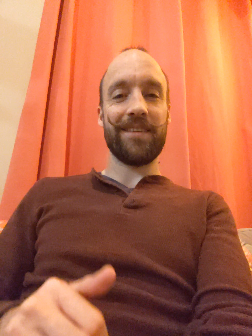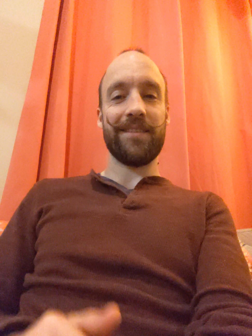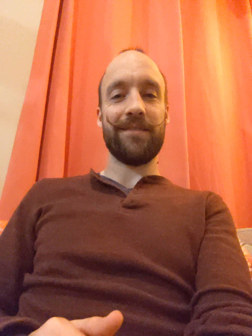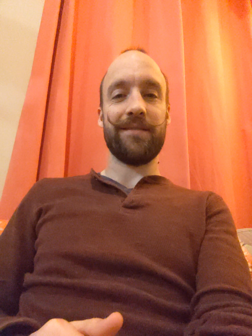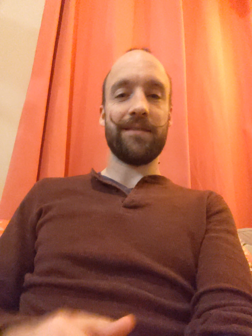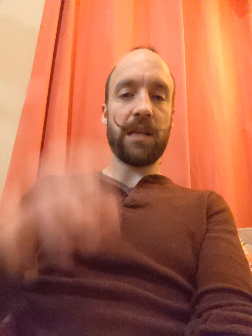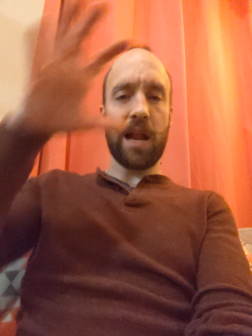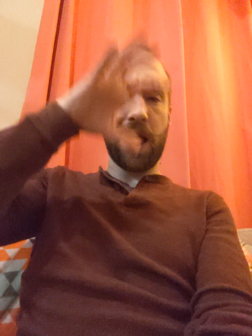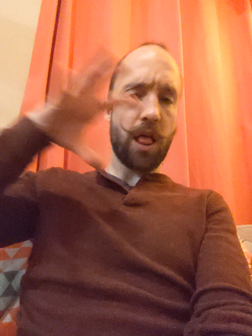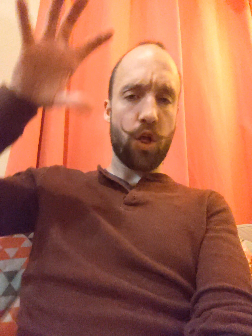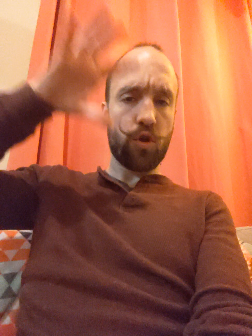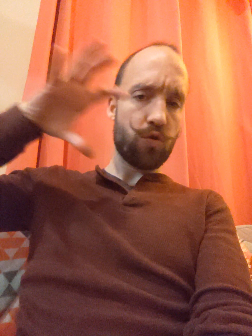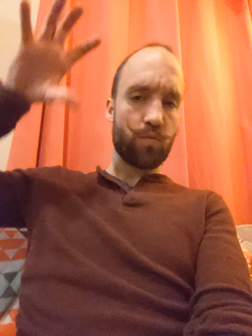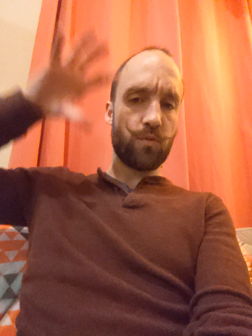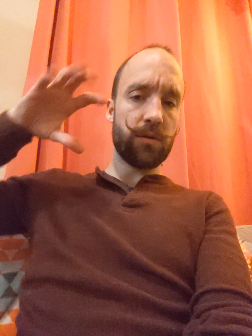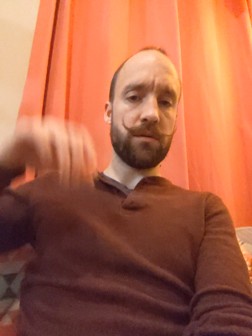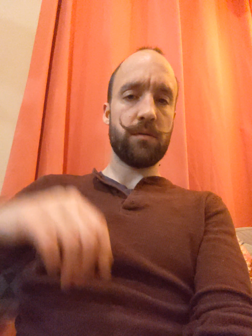cloud